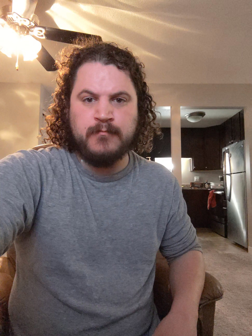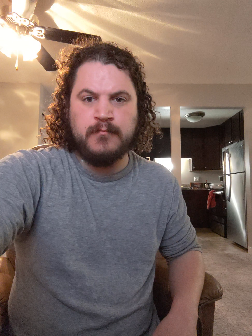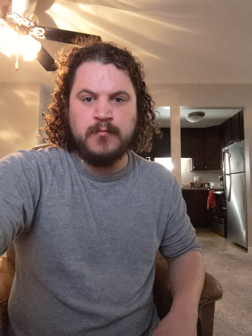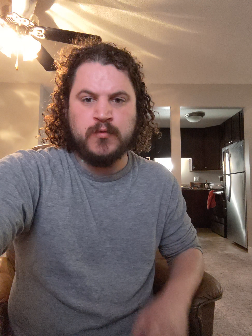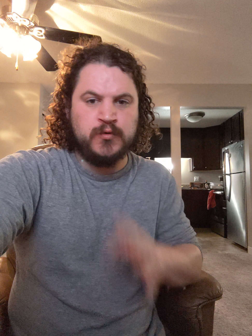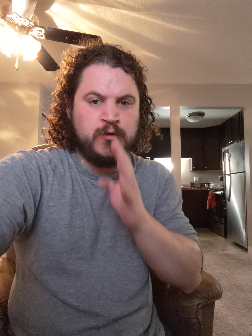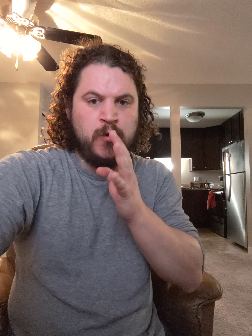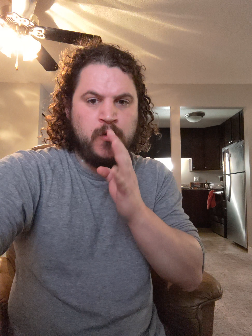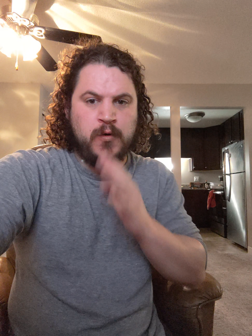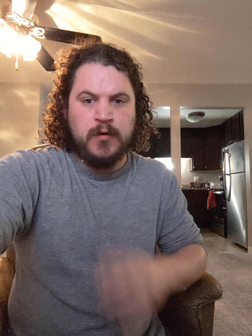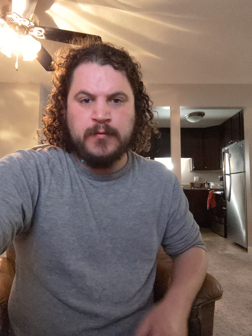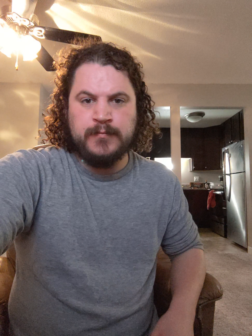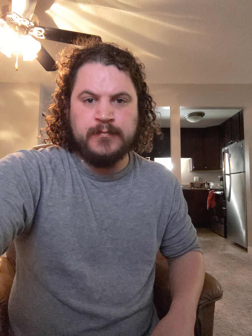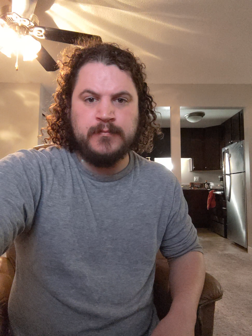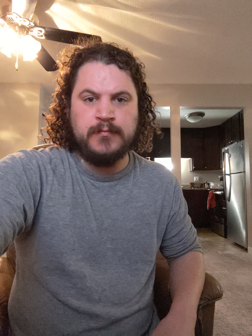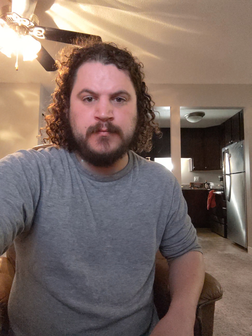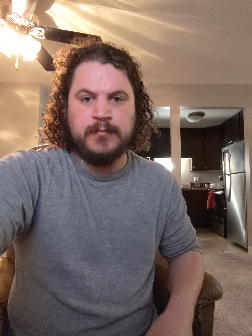talk